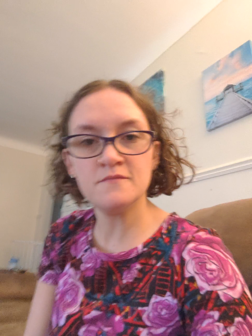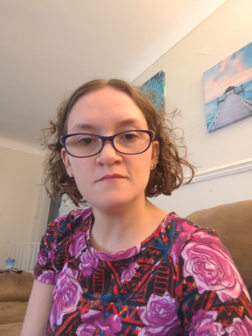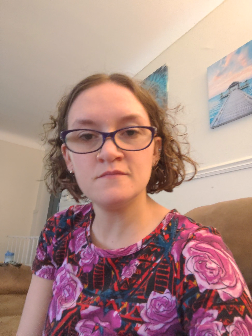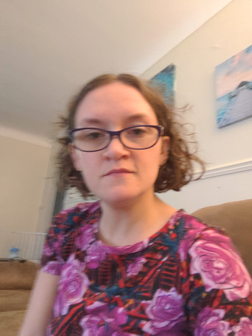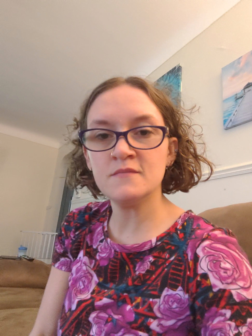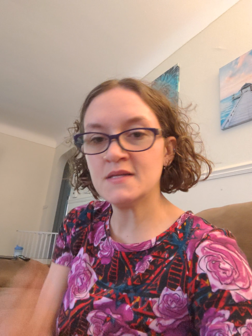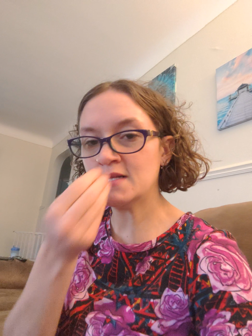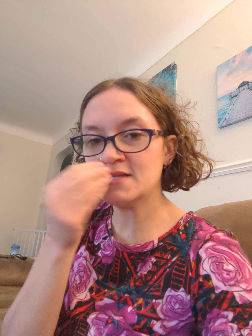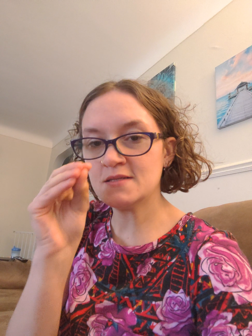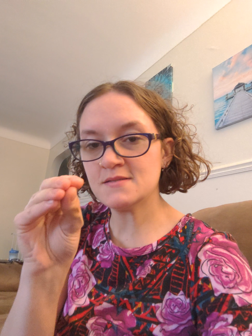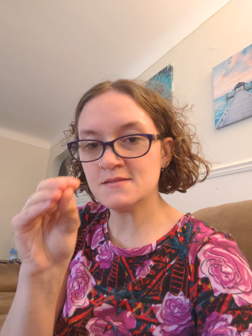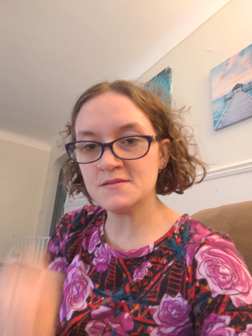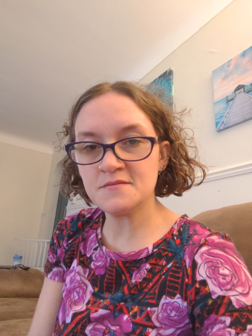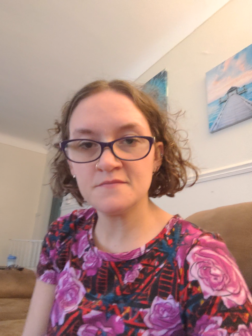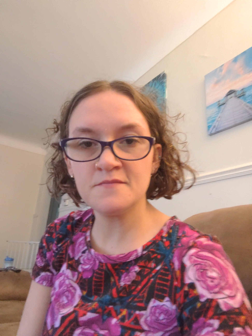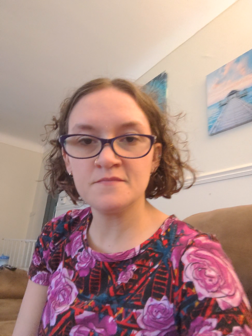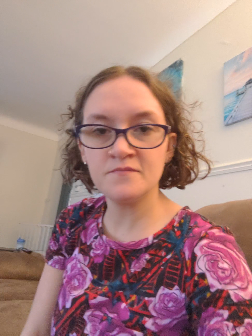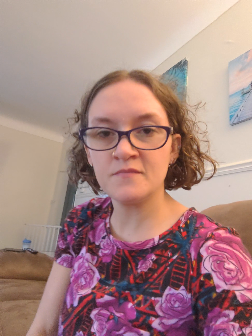kiss